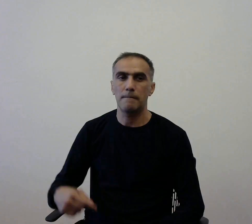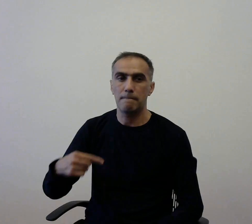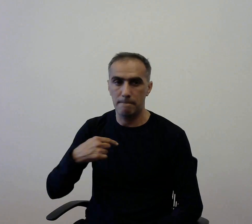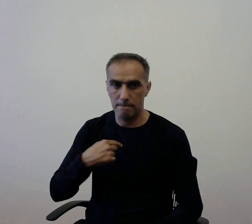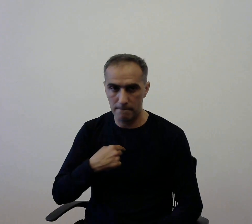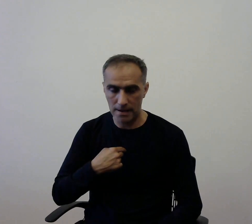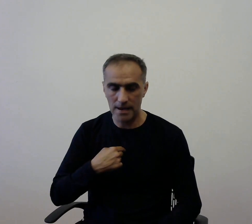mən